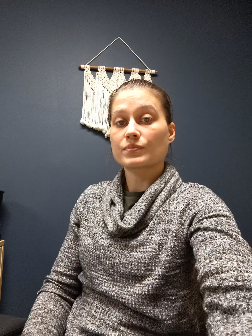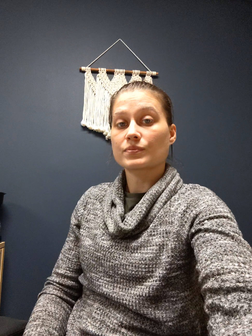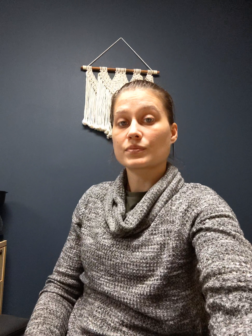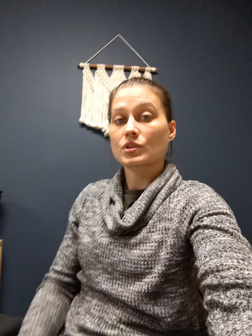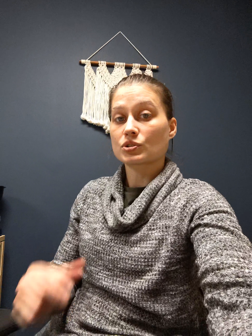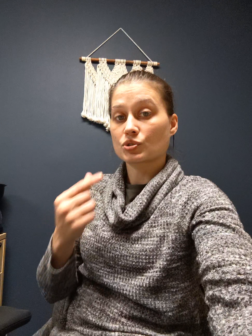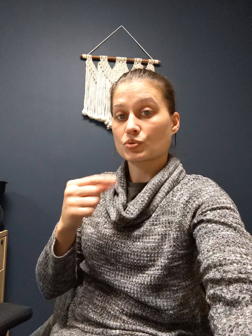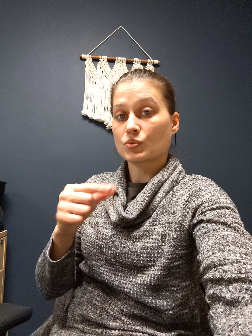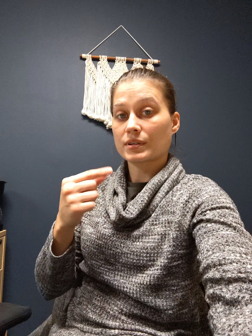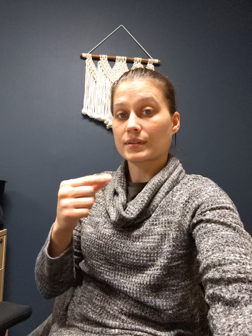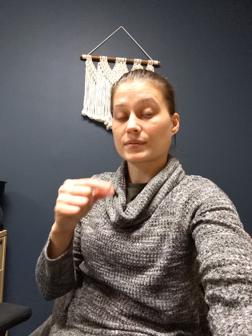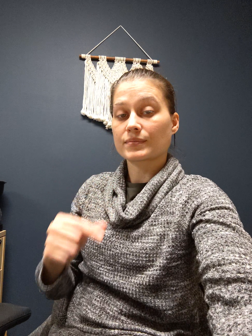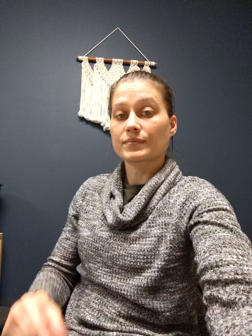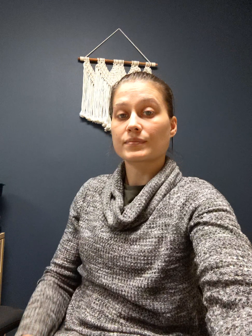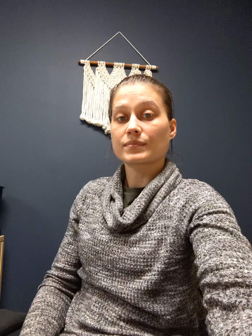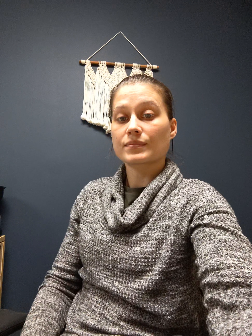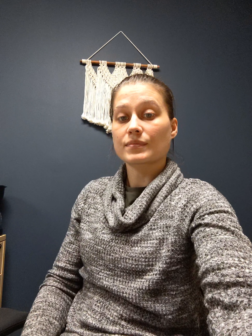green